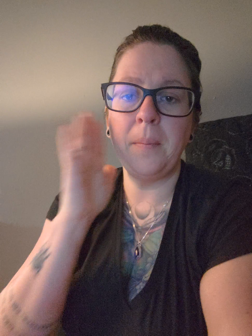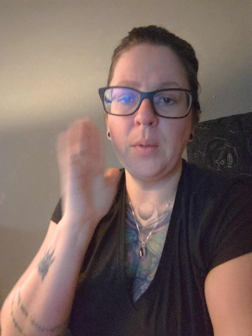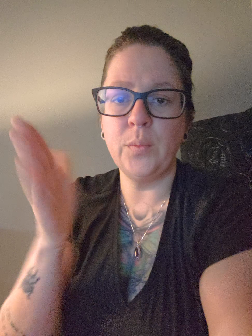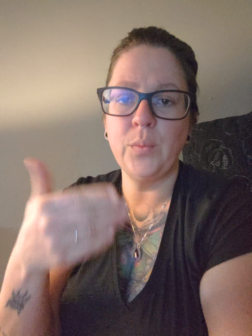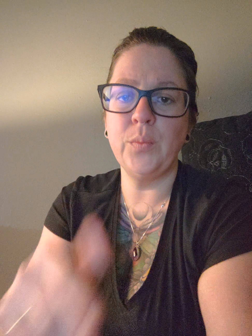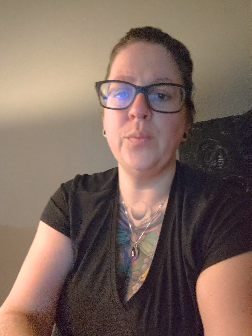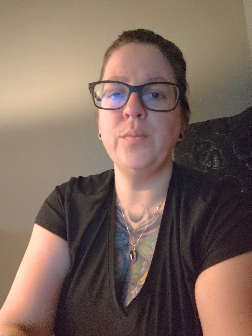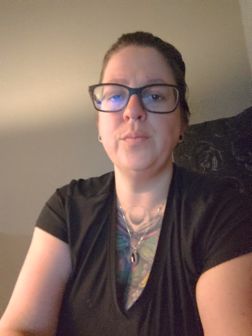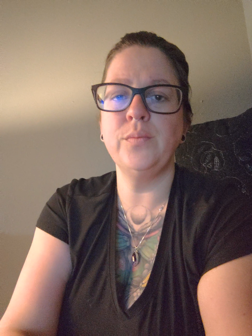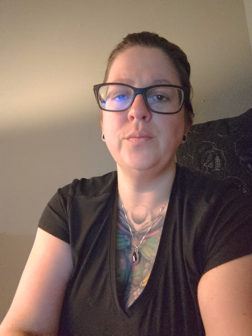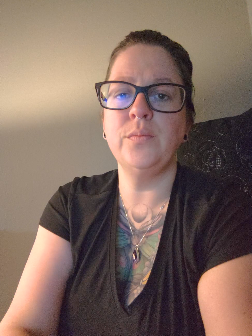bedroom